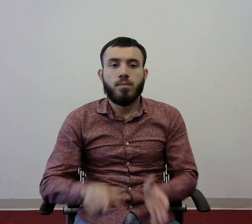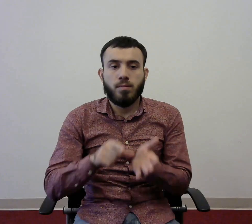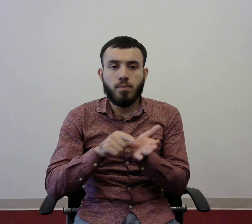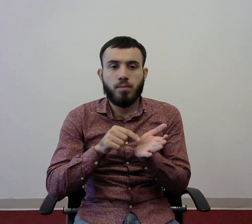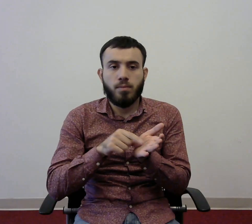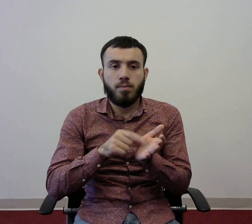pensiya